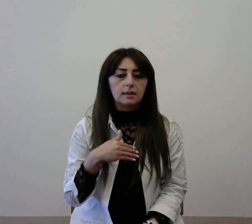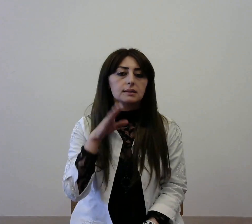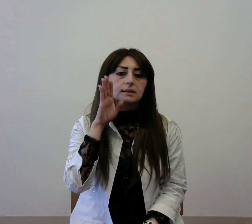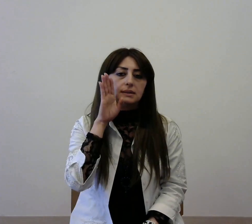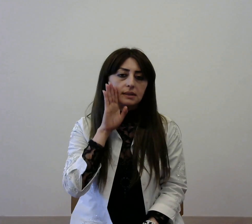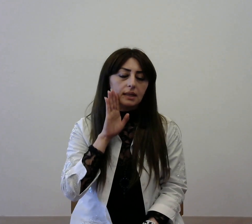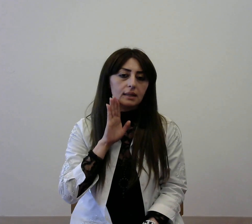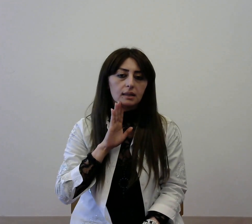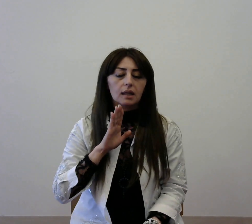səhər